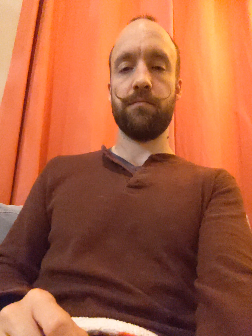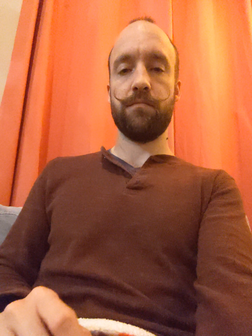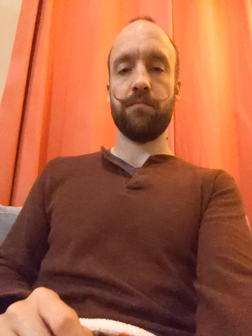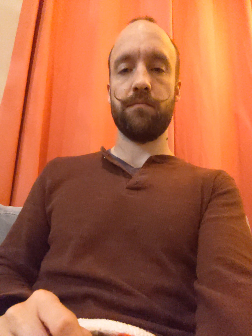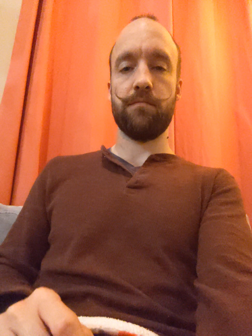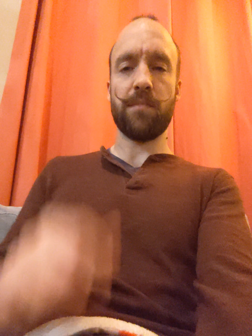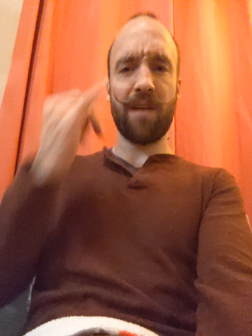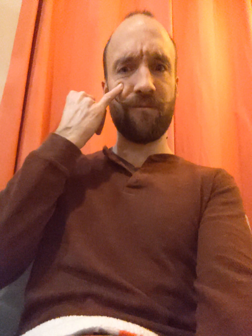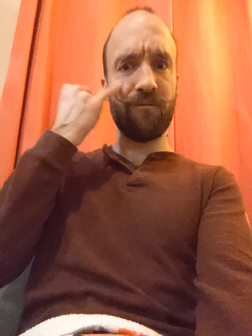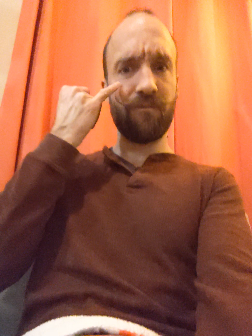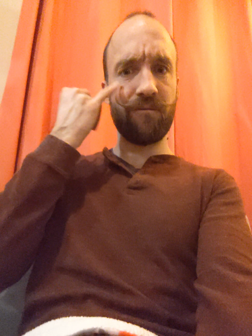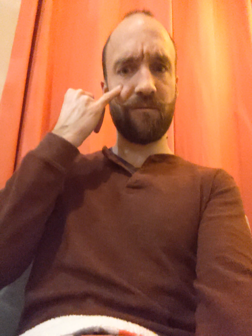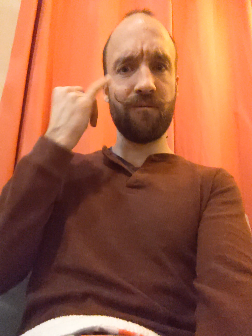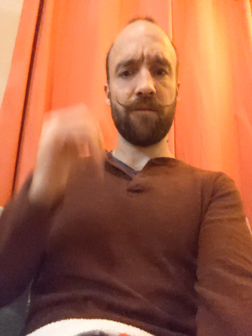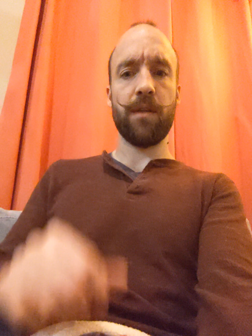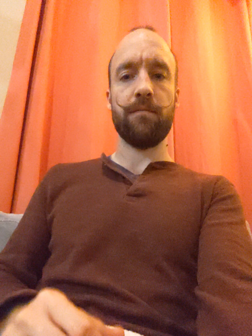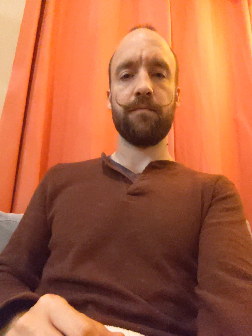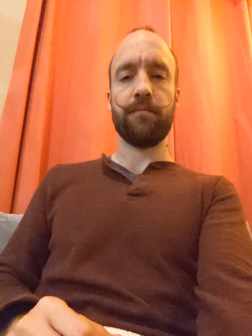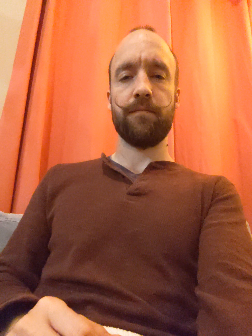if